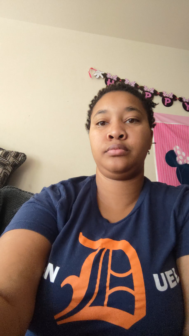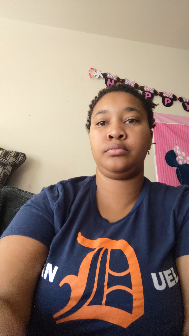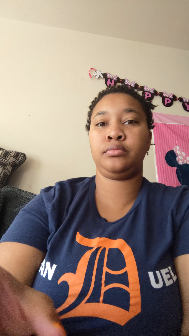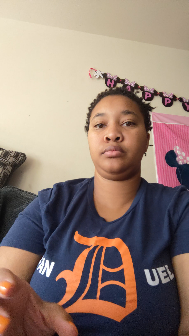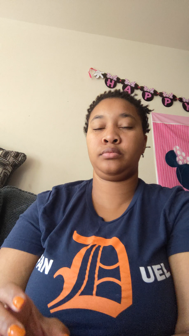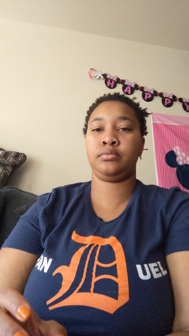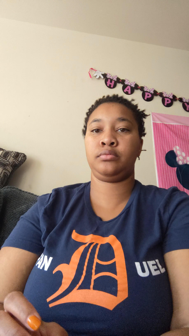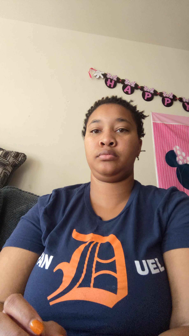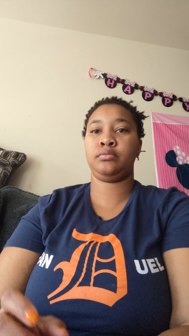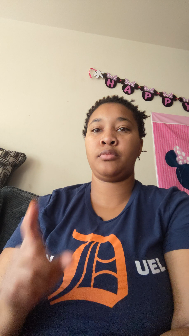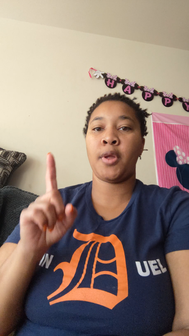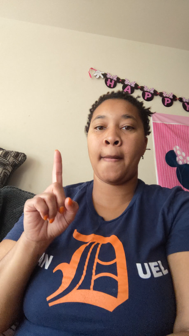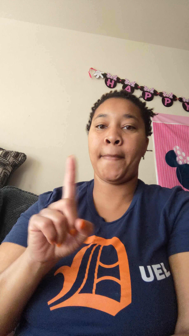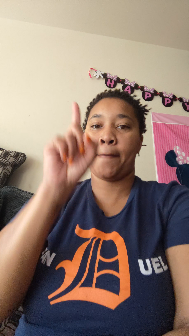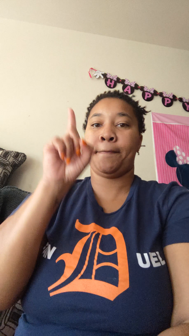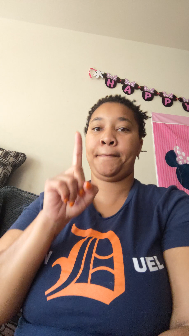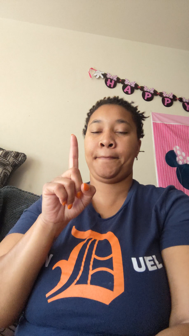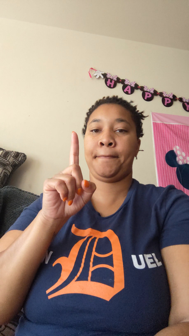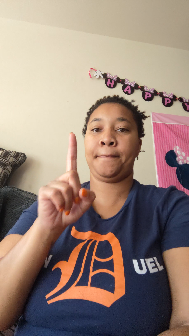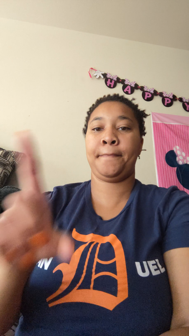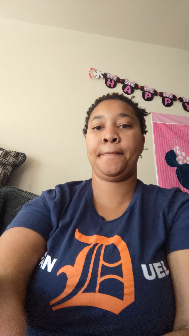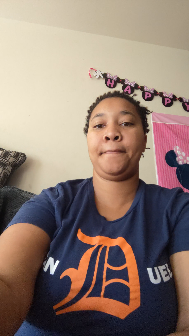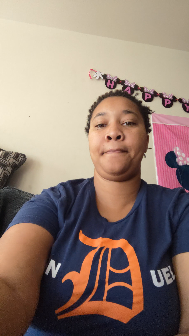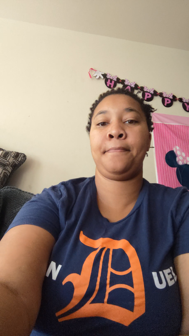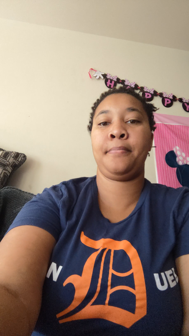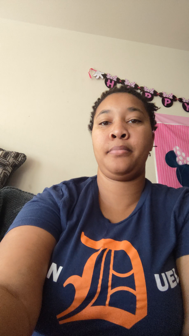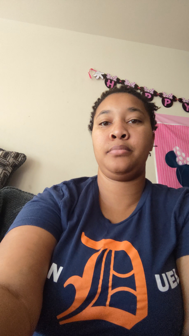bump